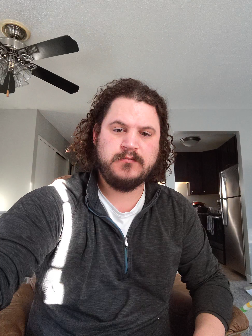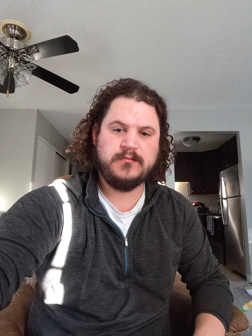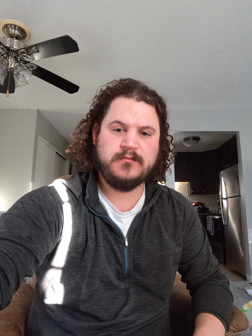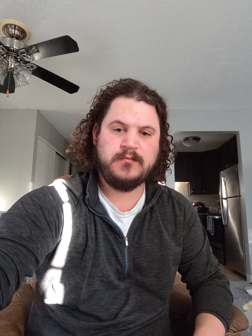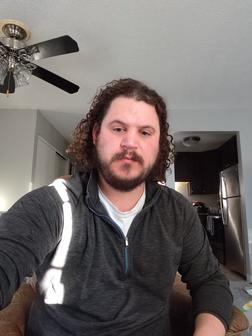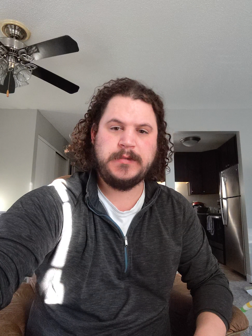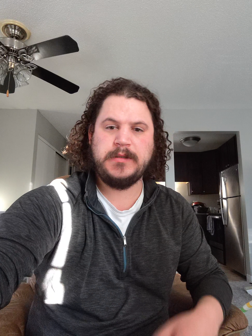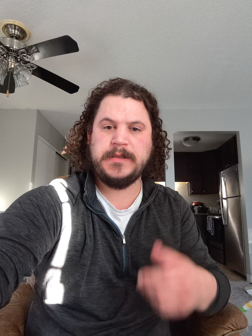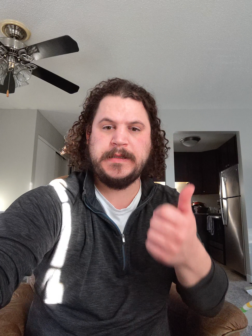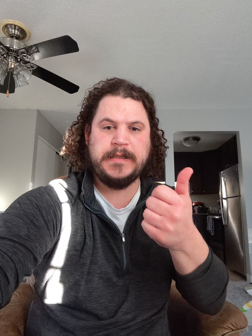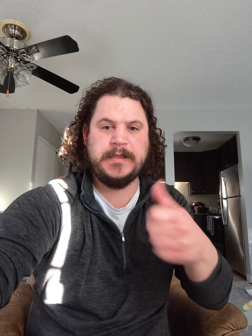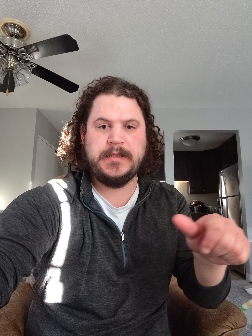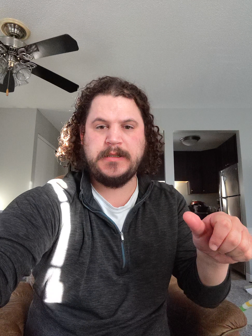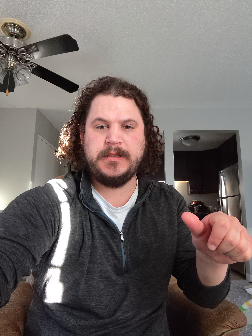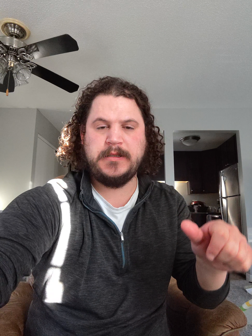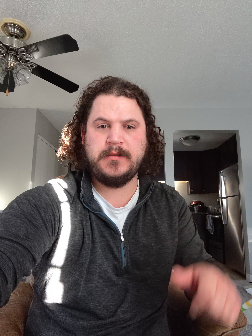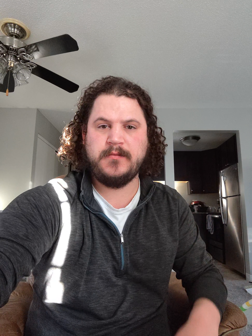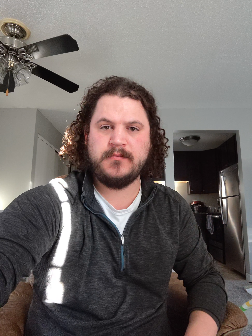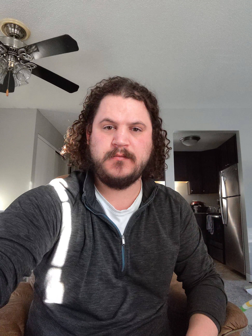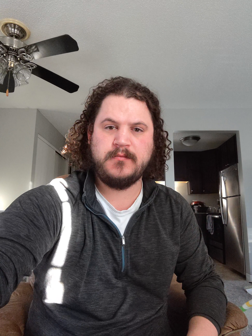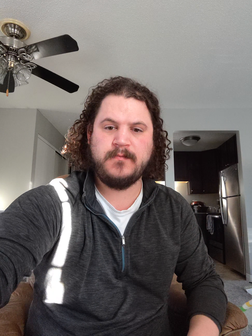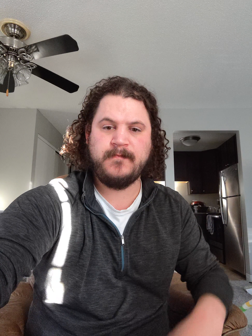any